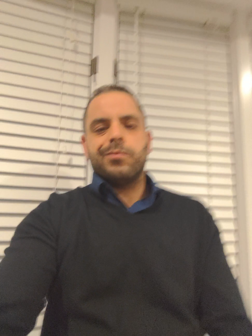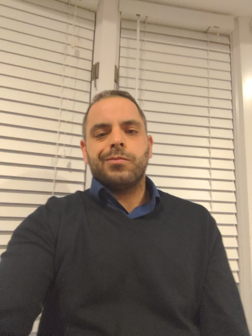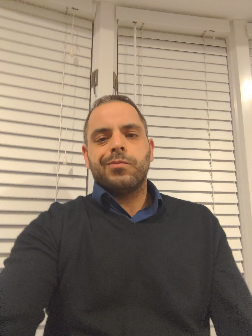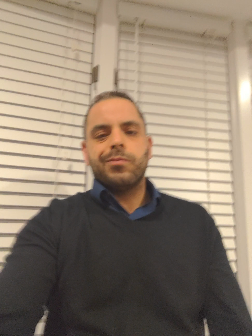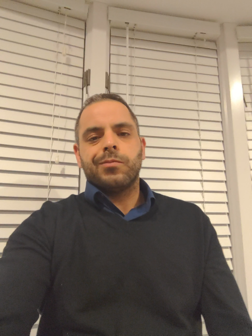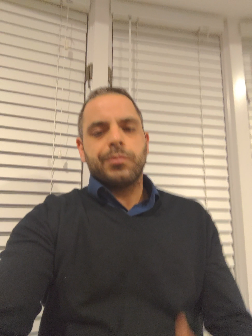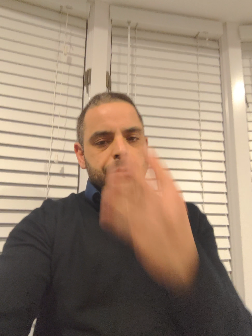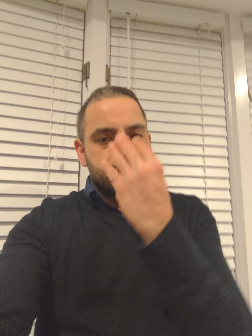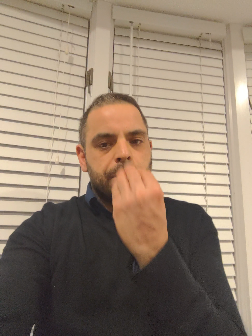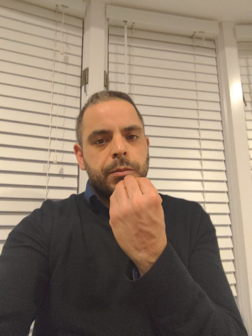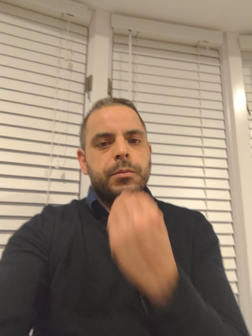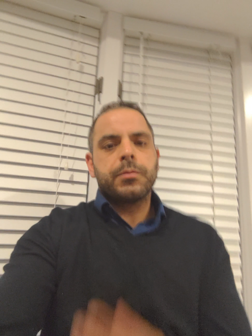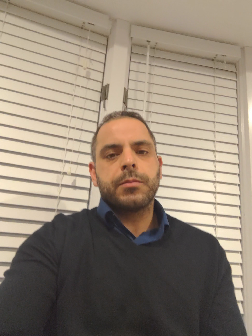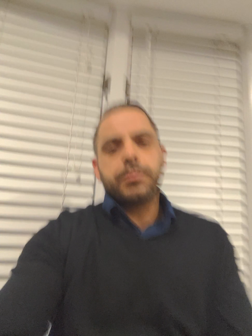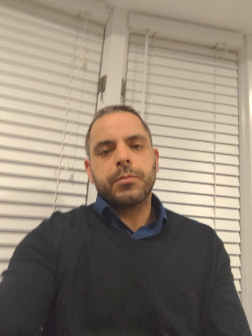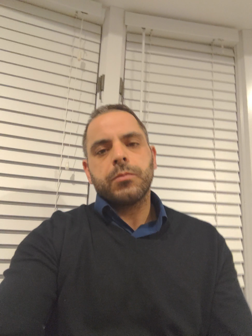sleep